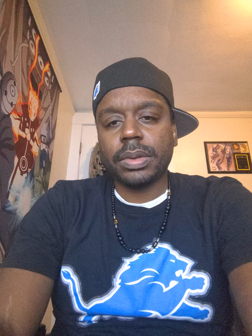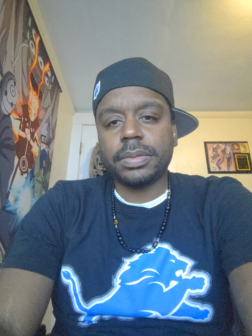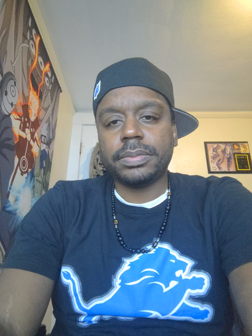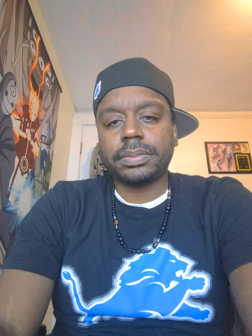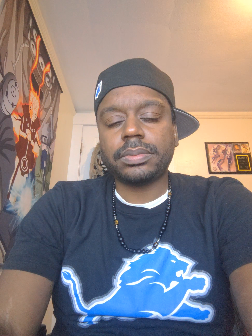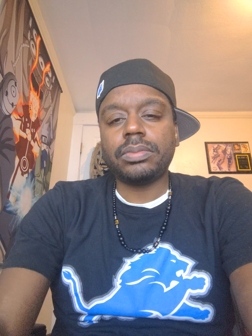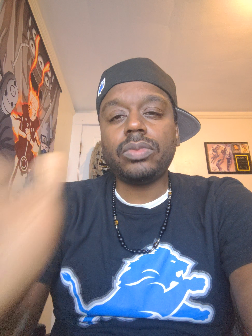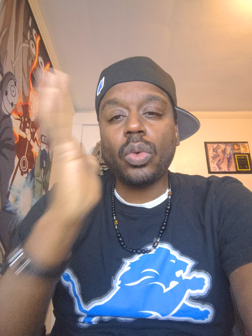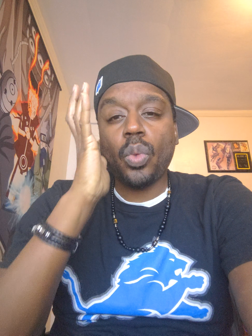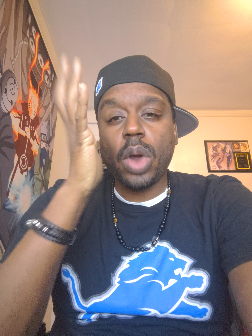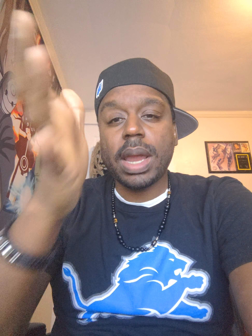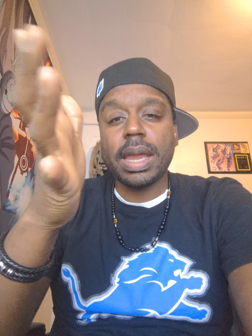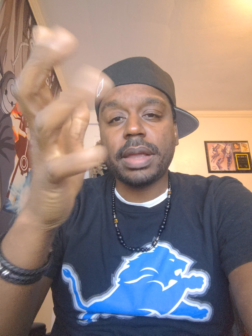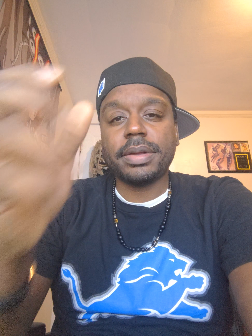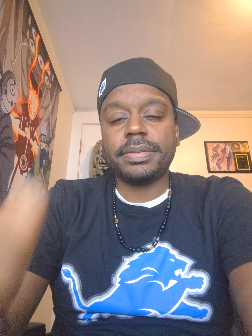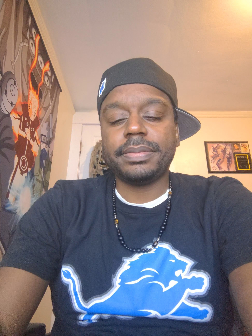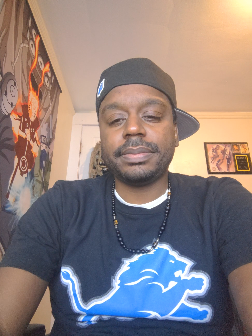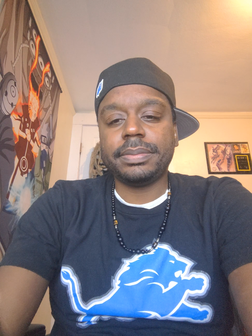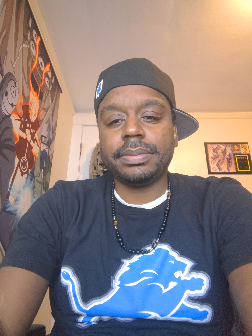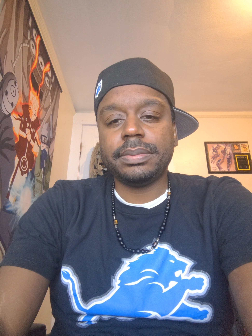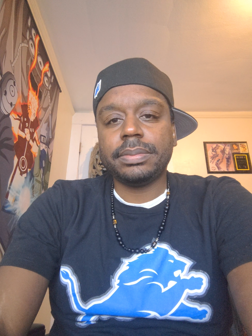will